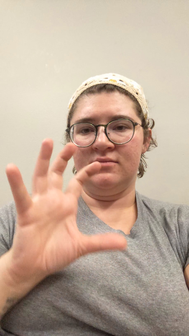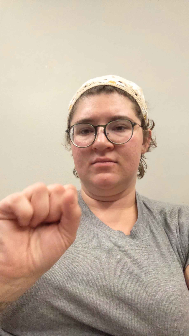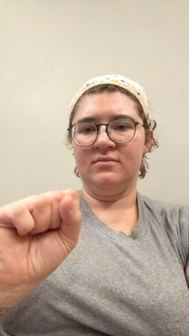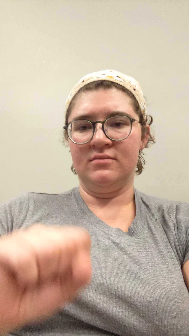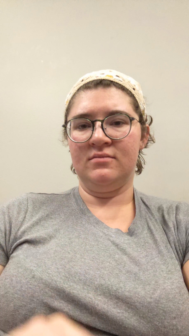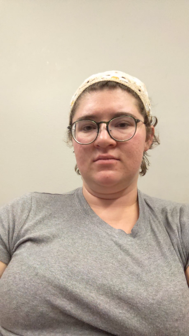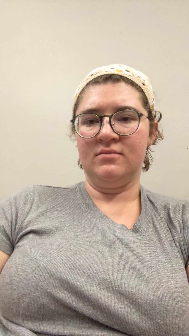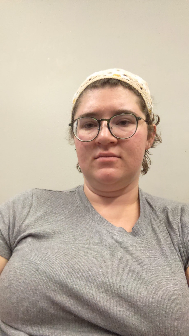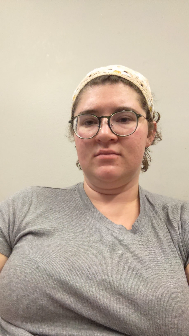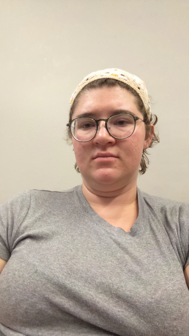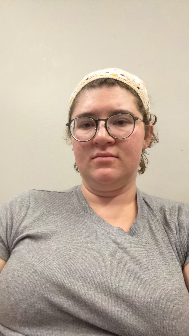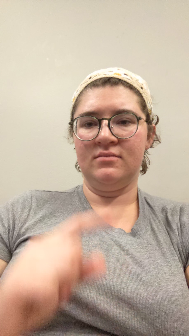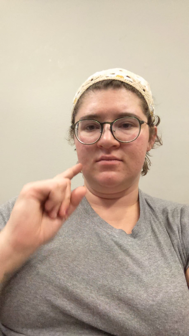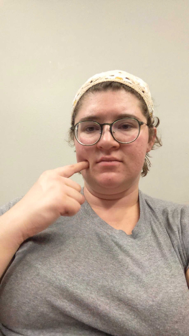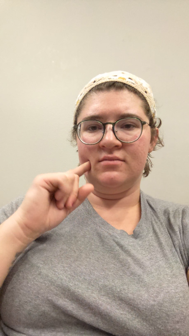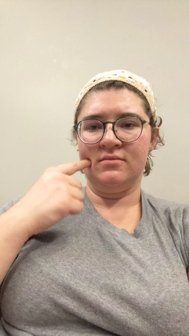candy